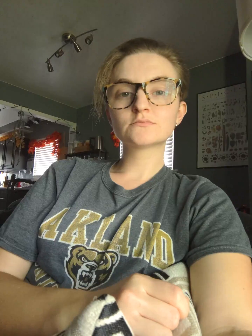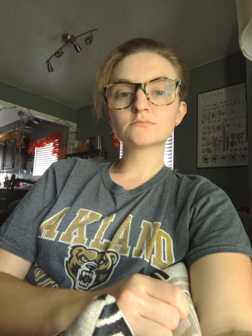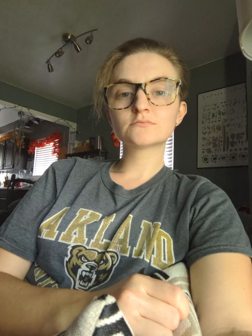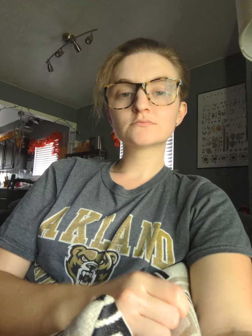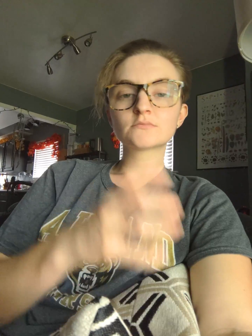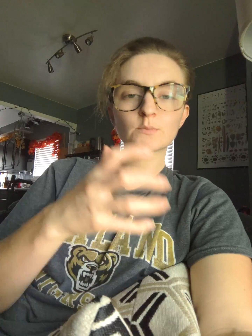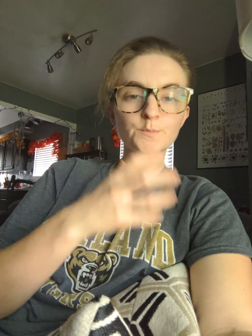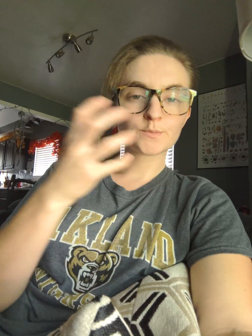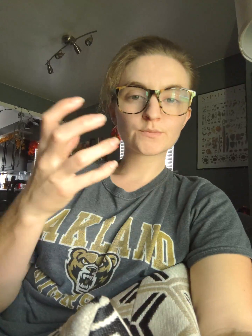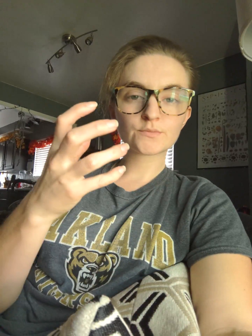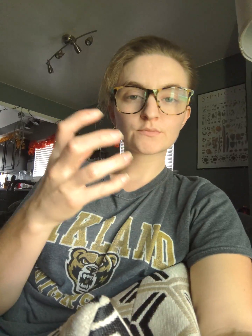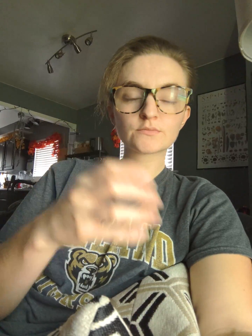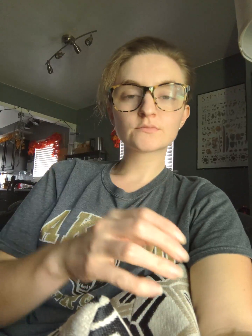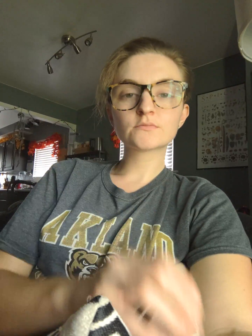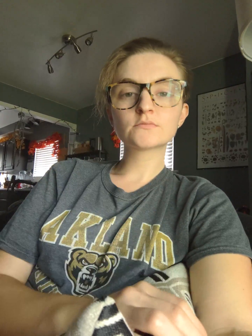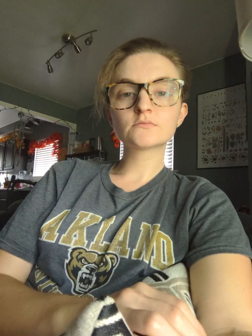much